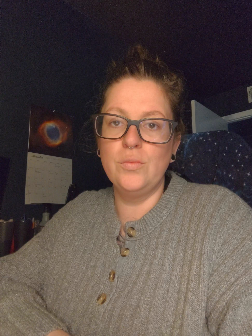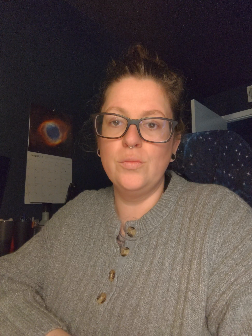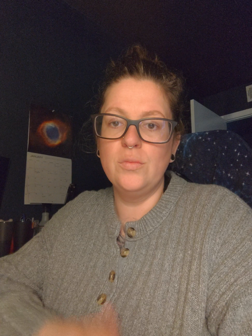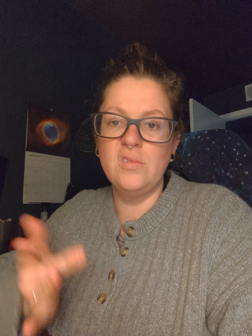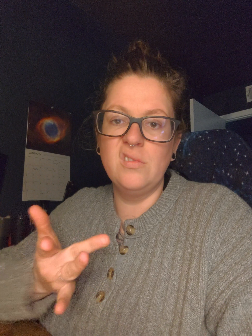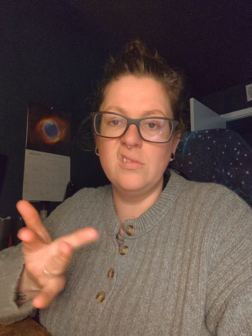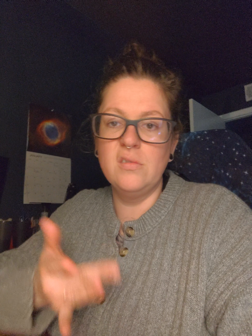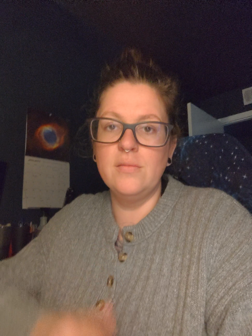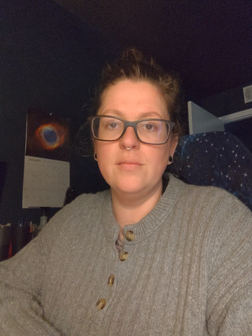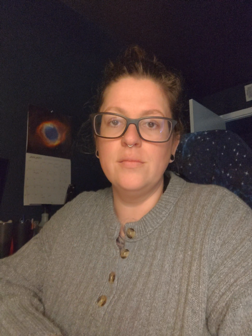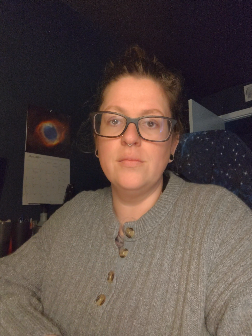yucky